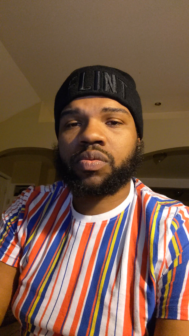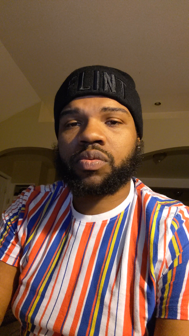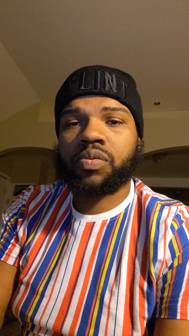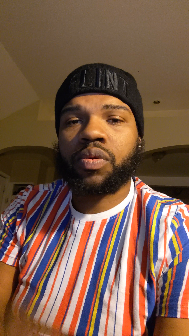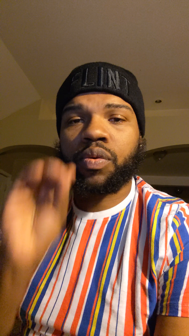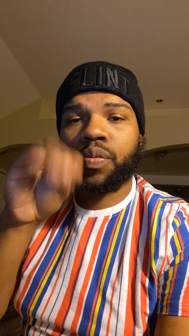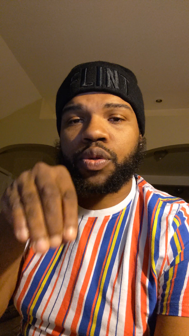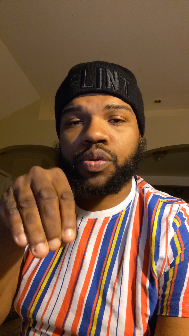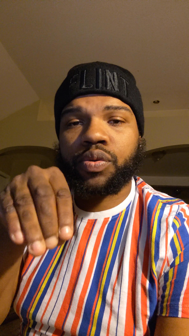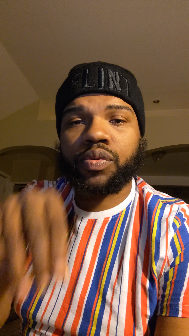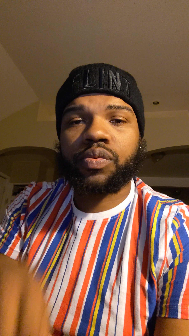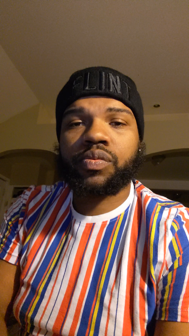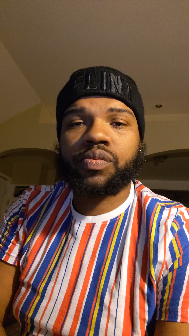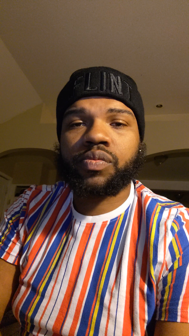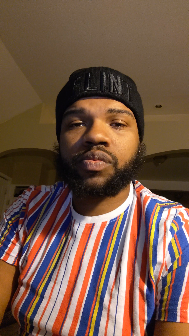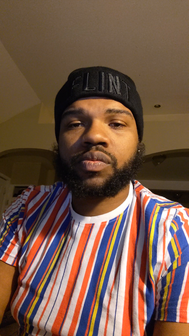put